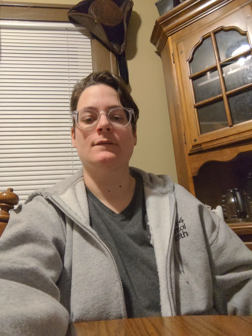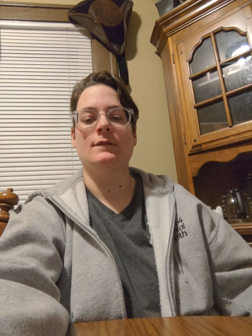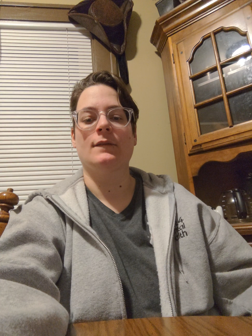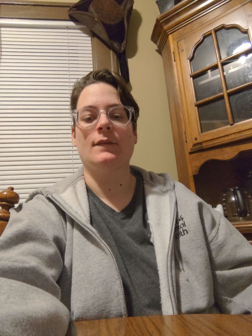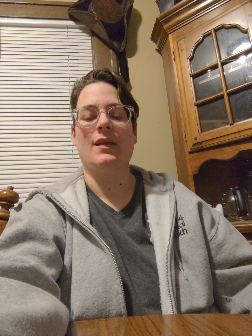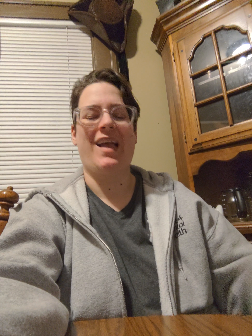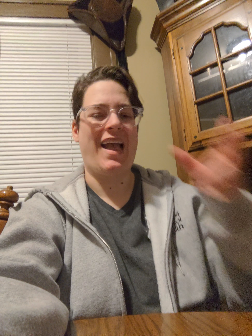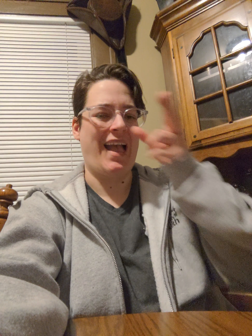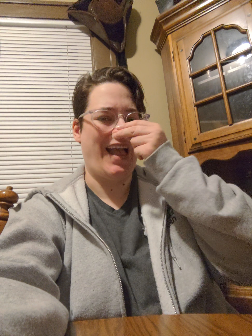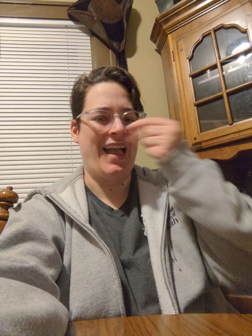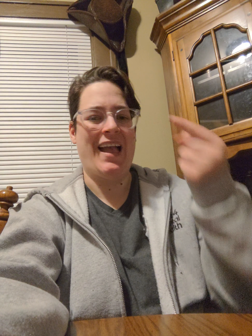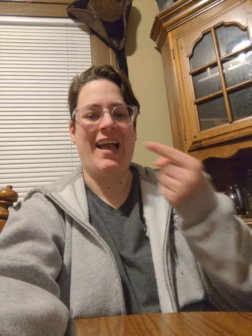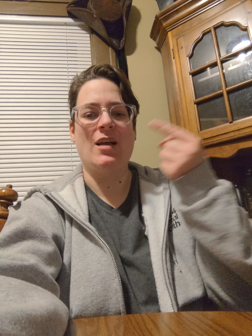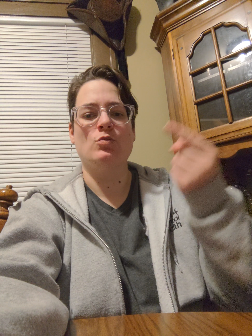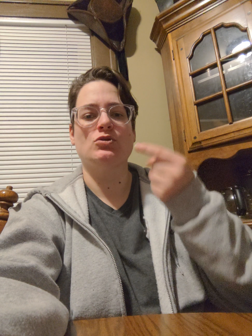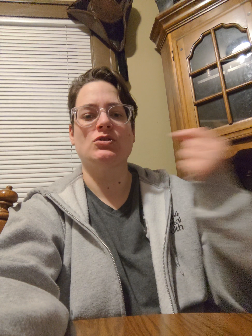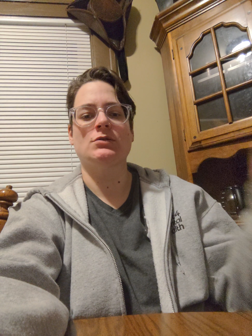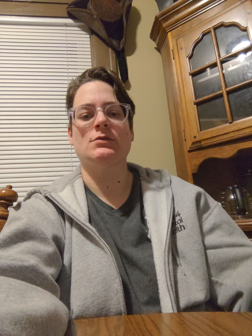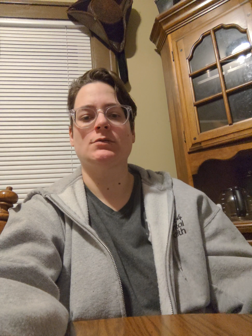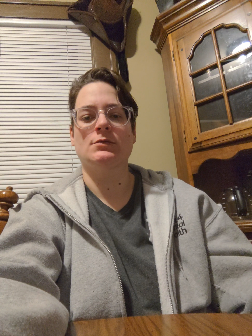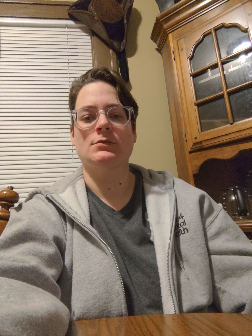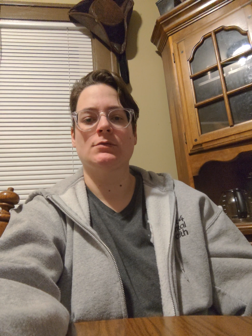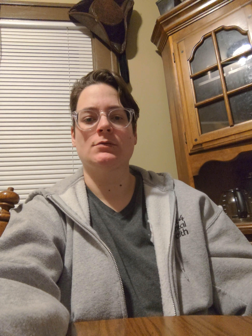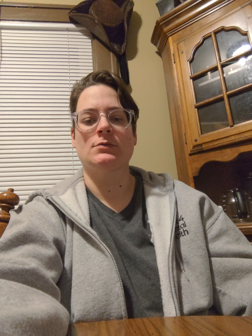owie